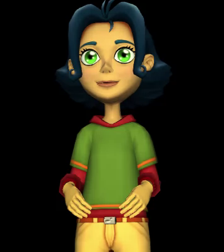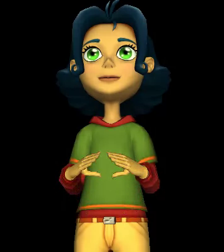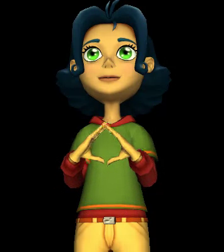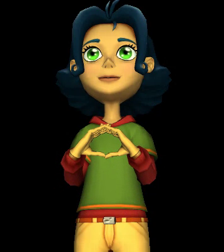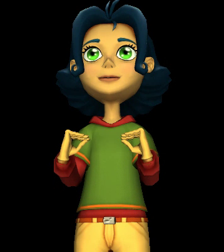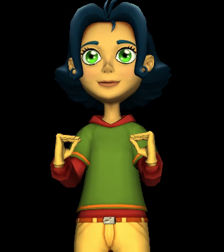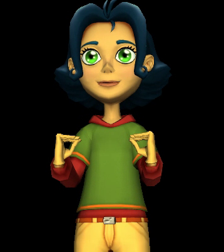هادئ